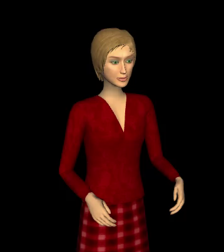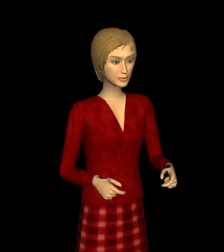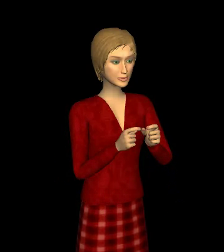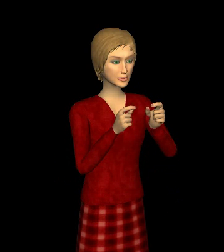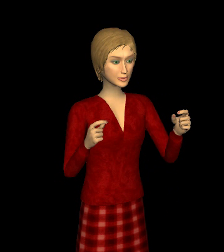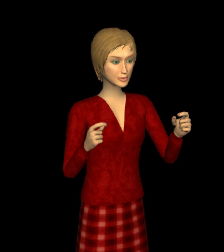شركة